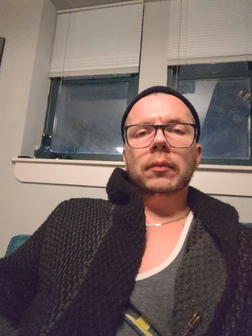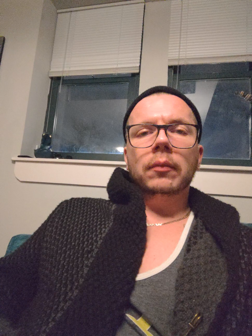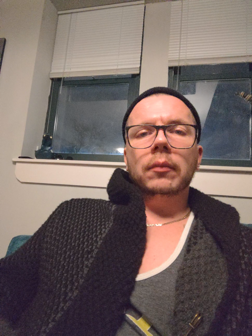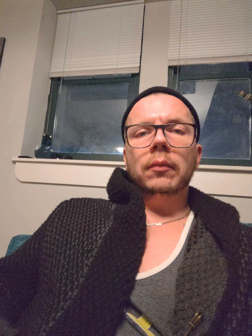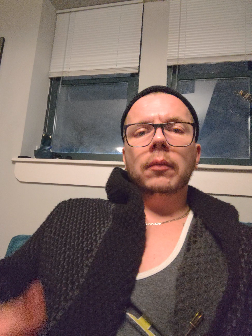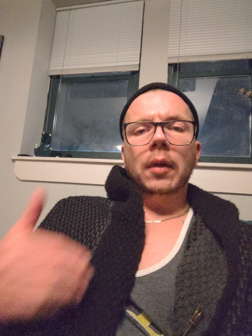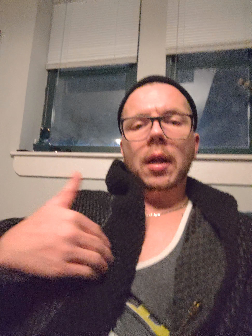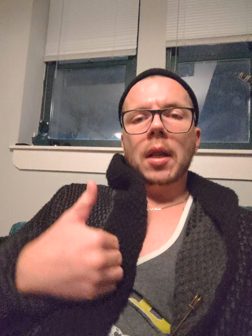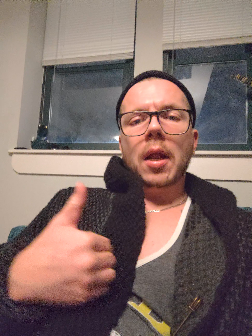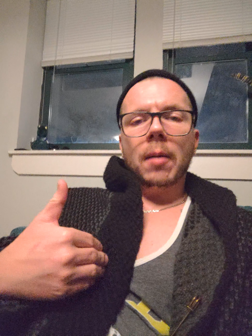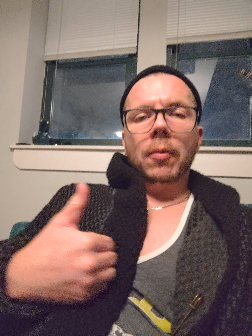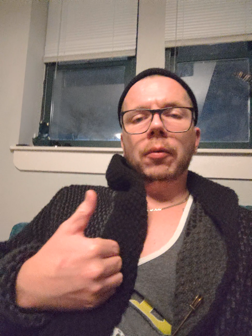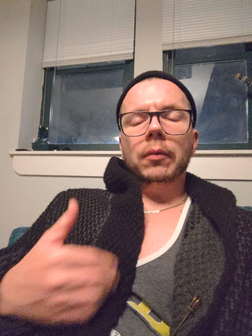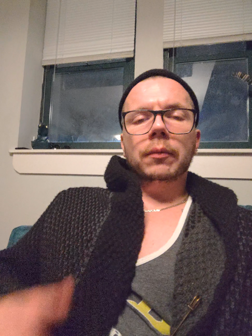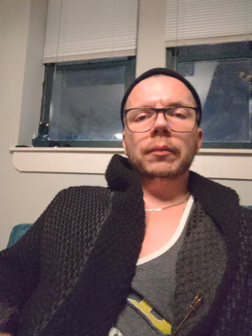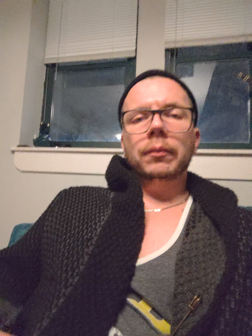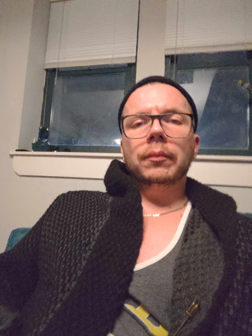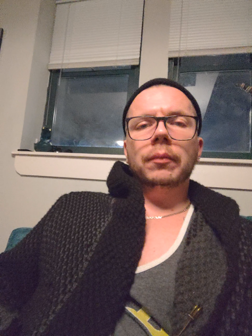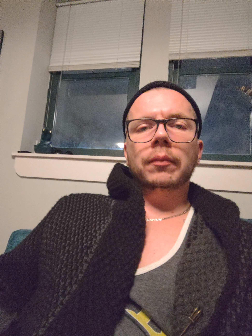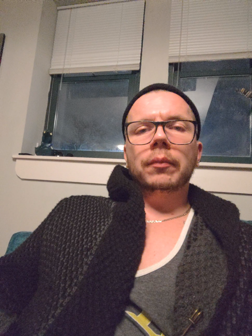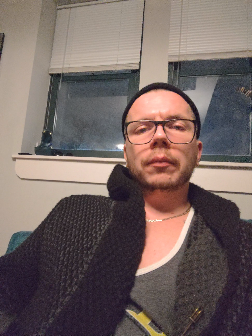animal